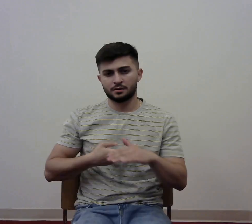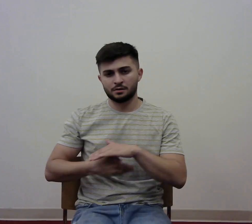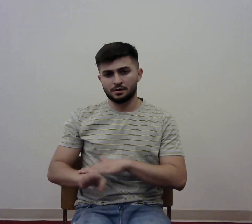getmək